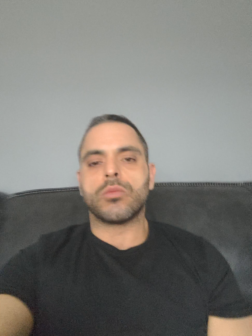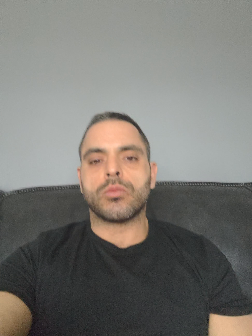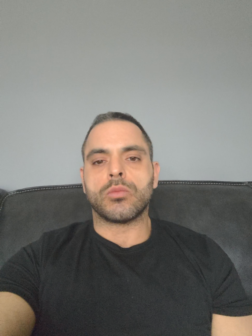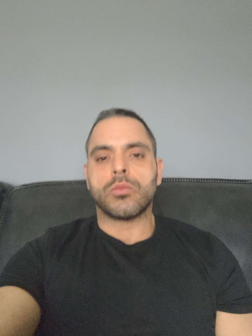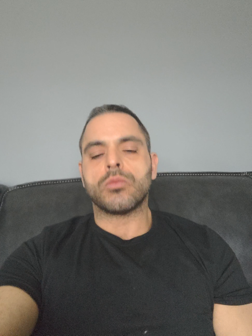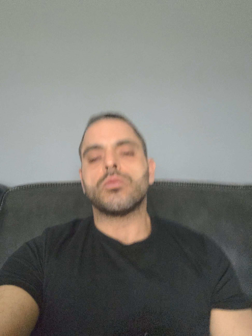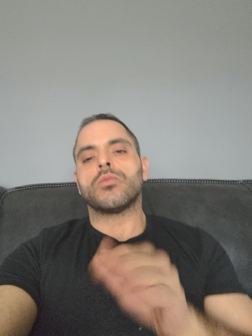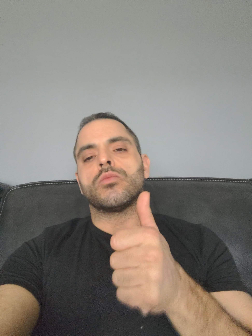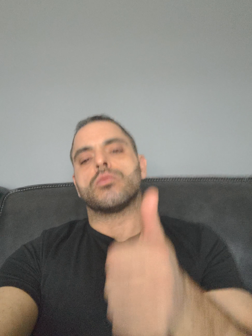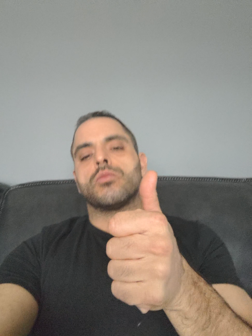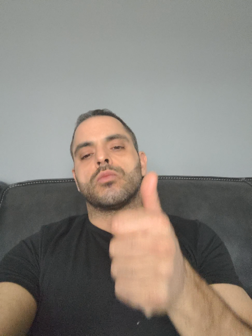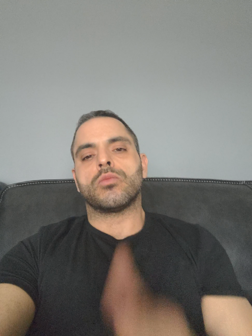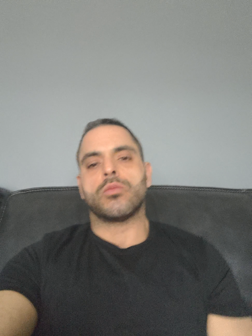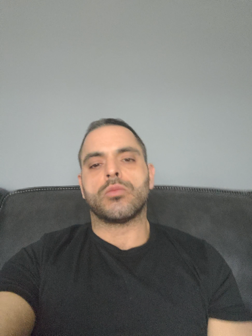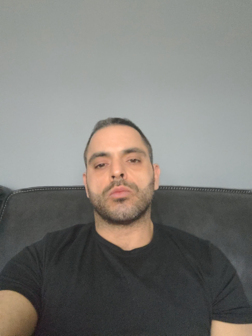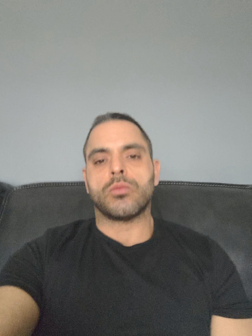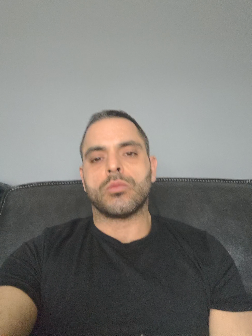yourself